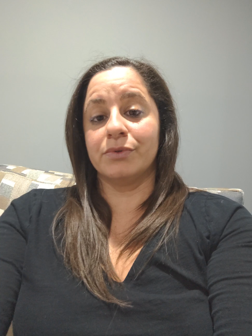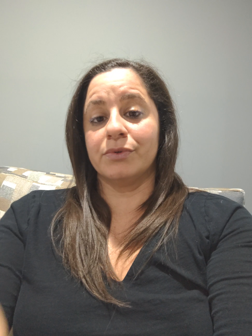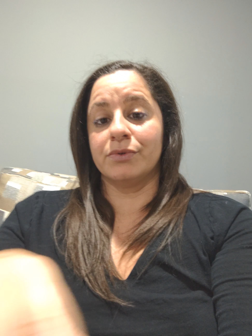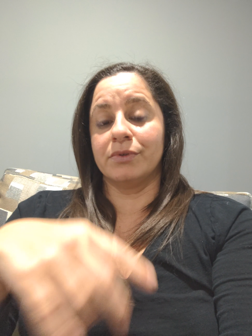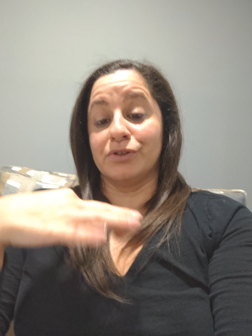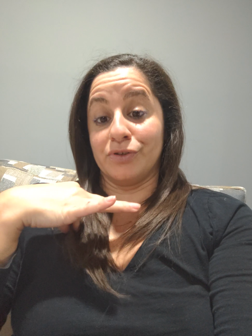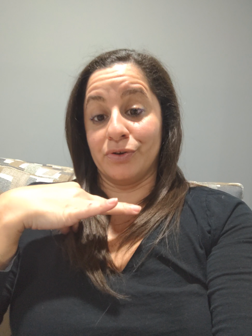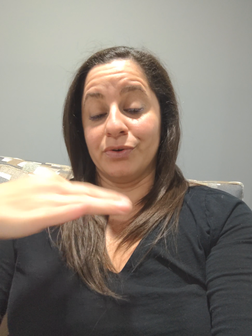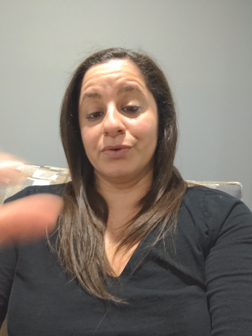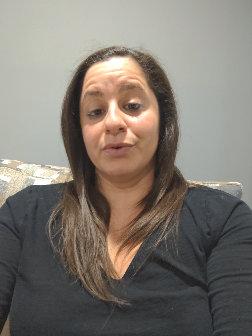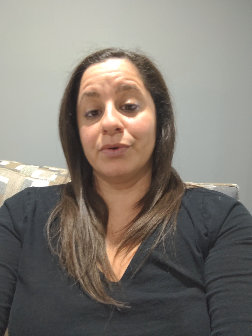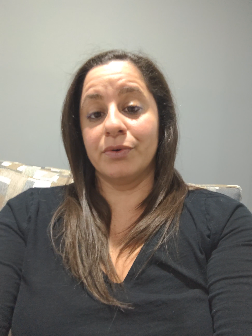shirt